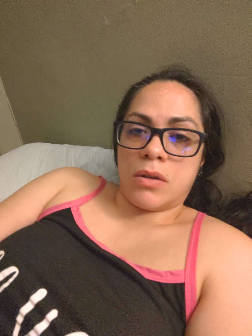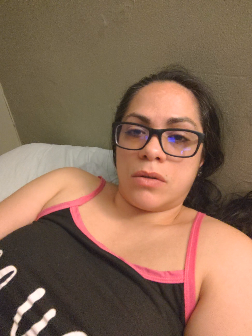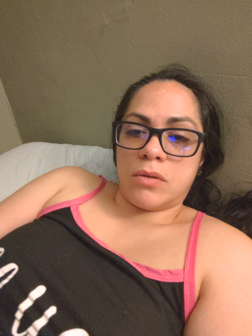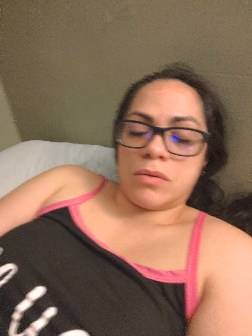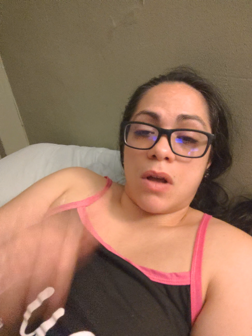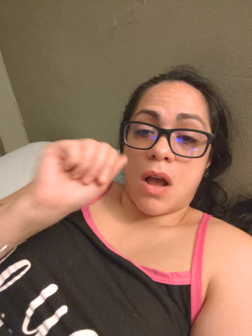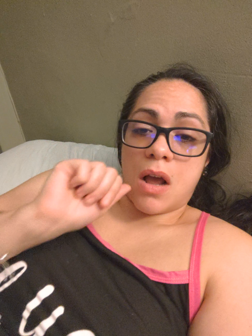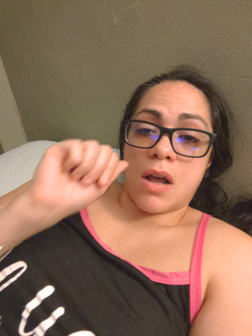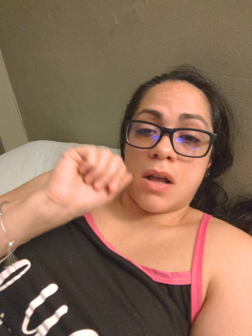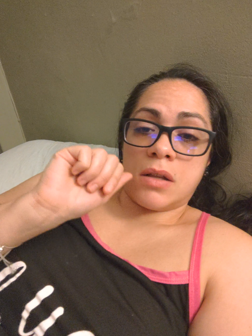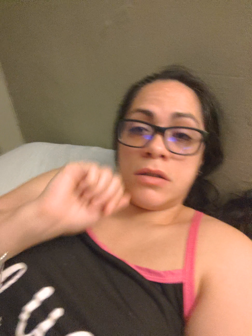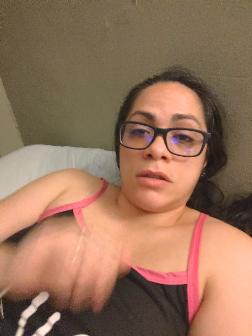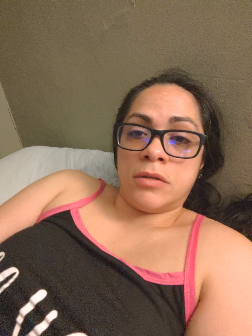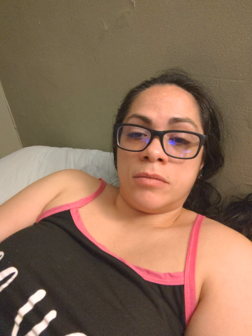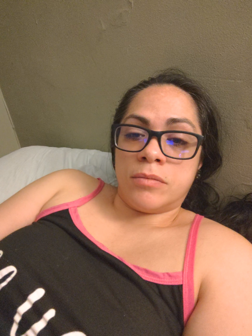aunt